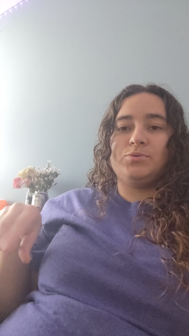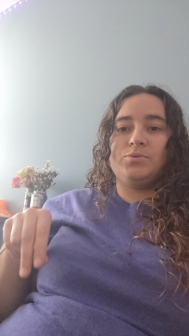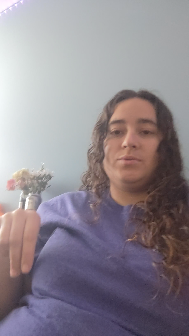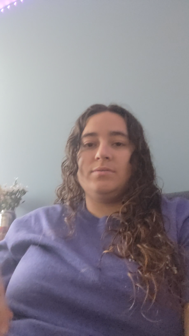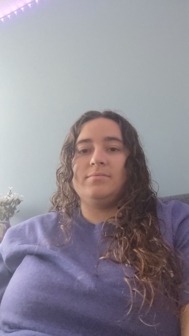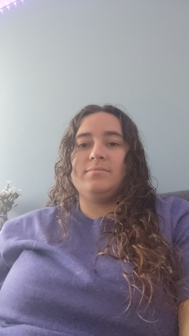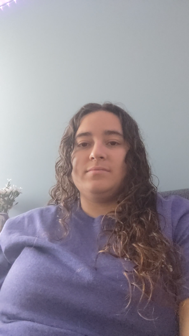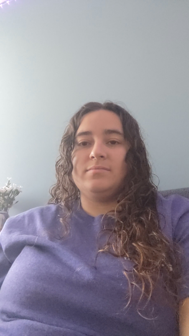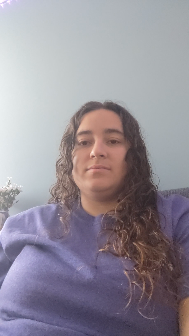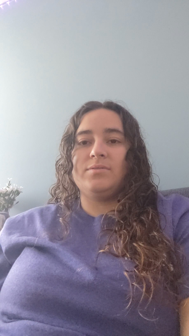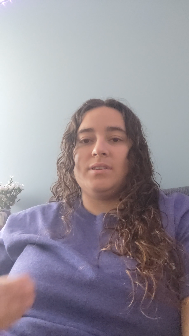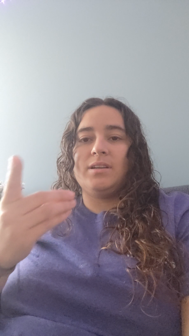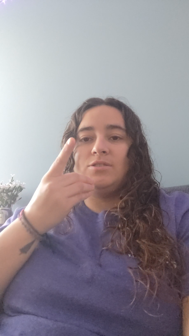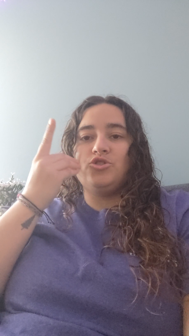dinner